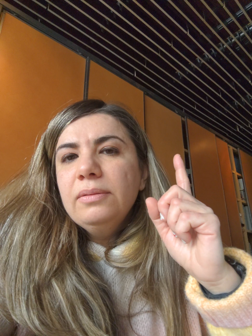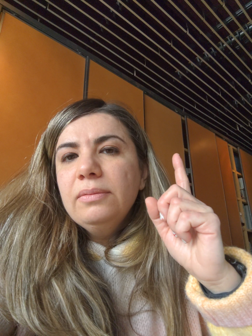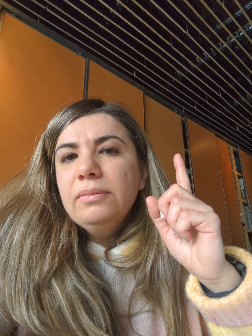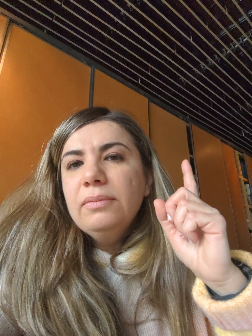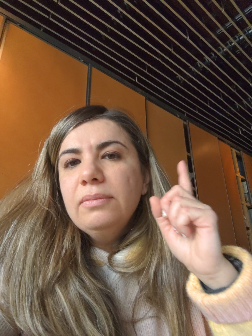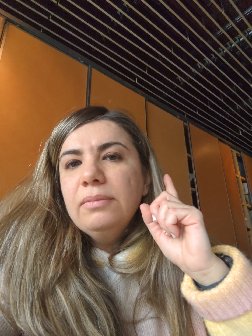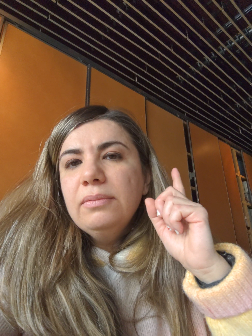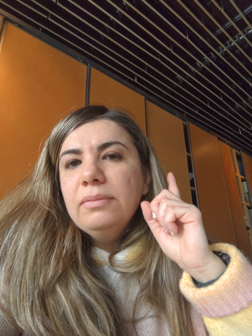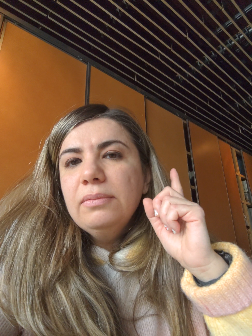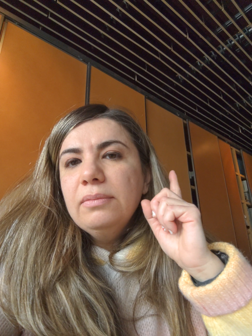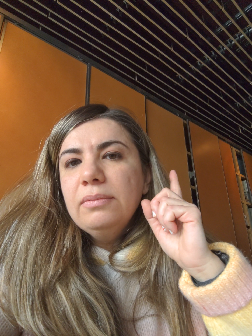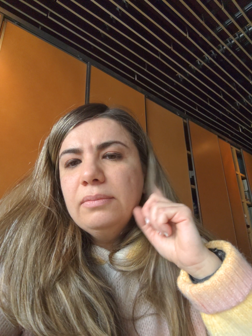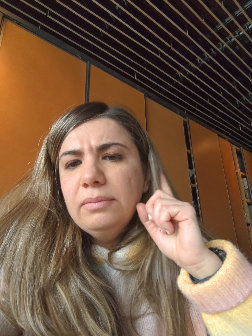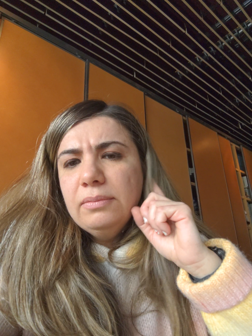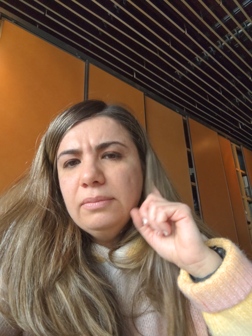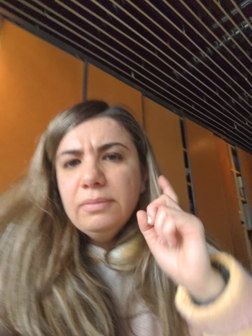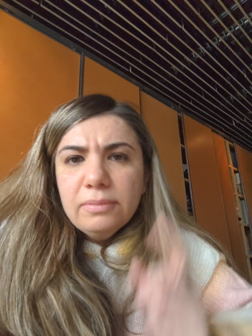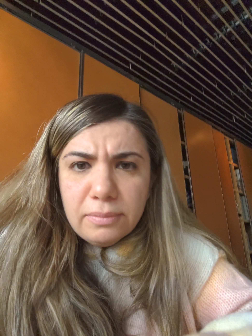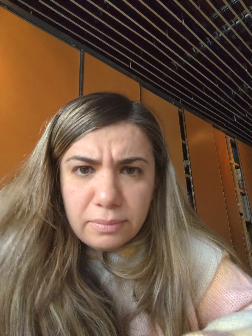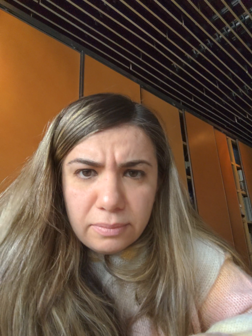hear